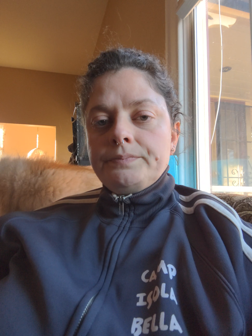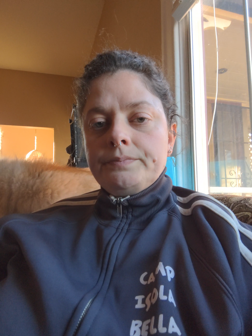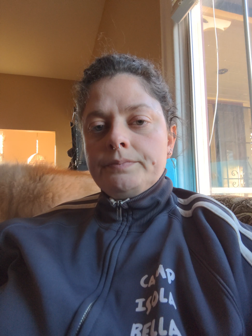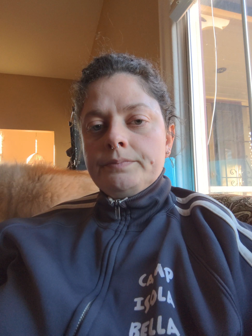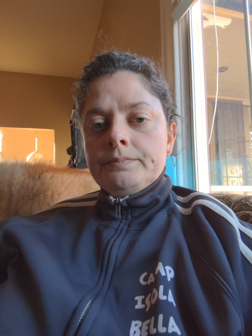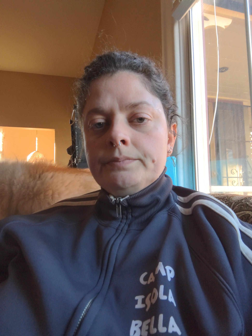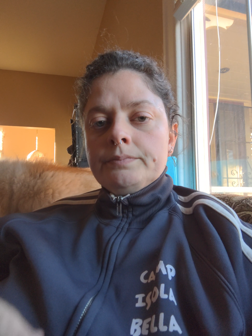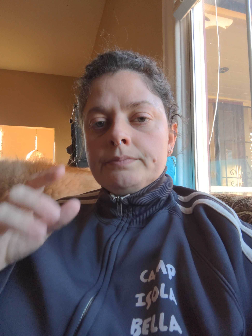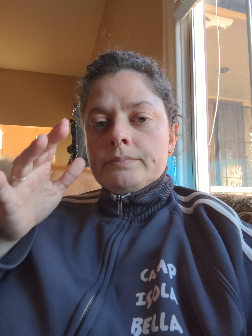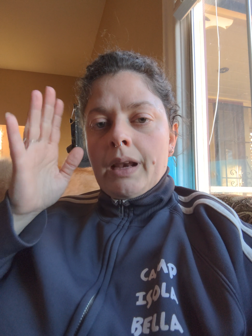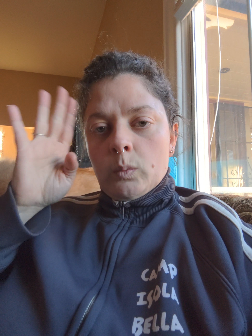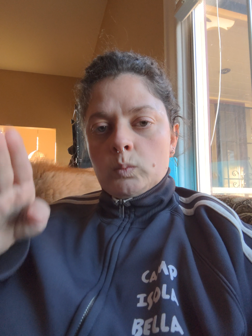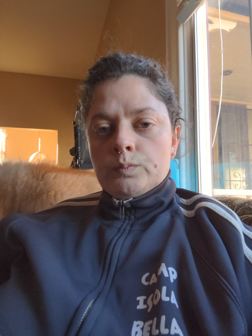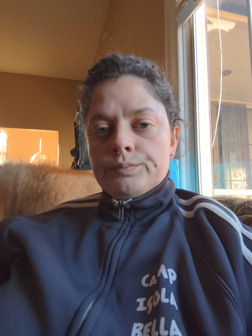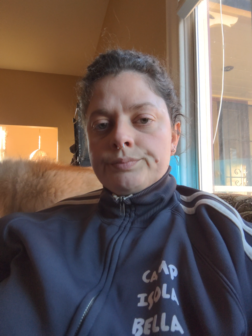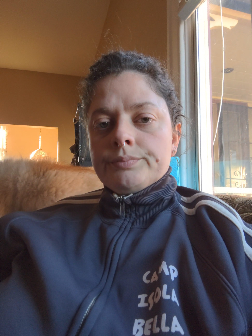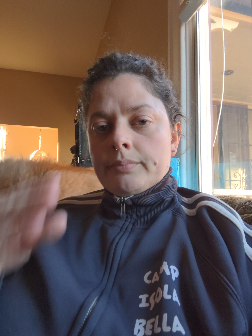hello